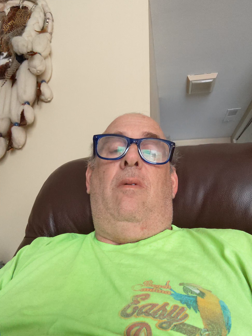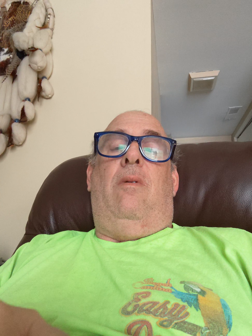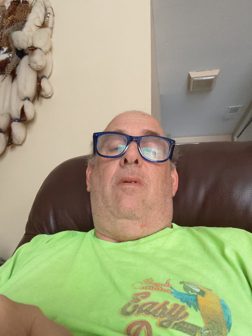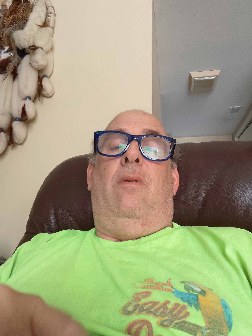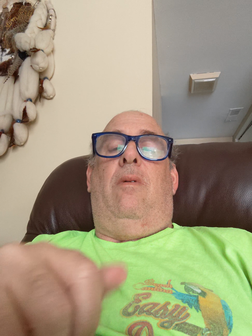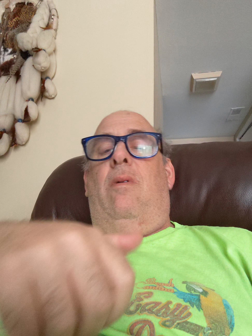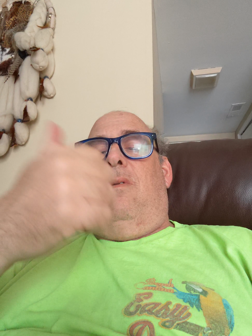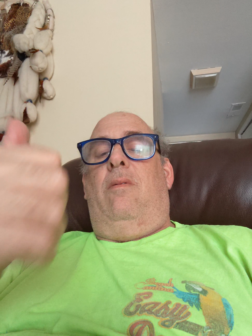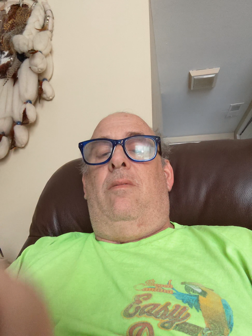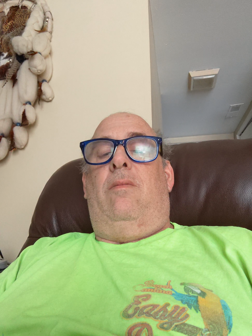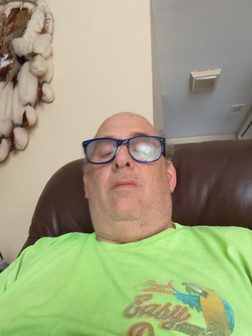another